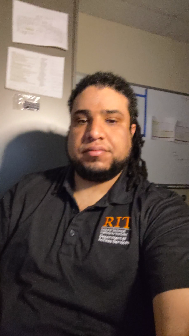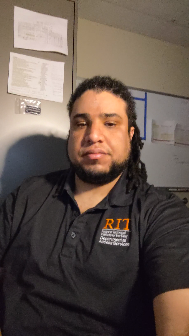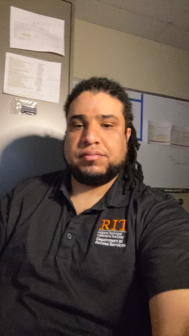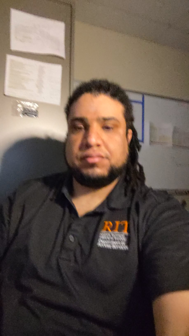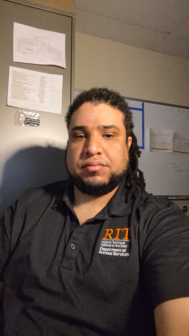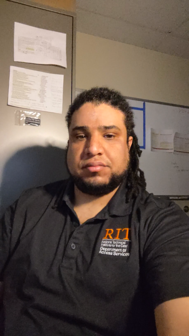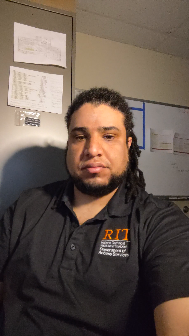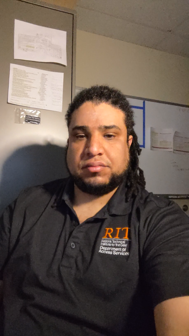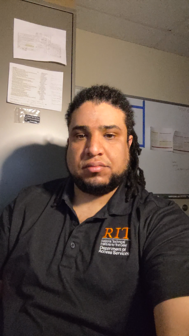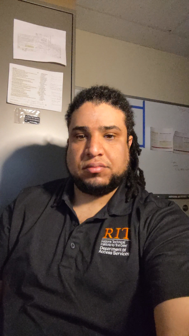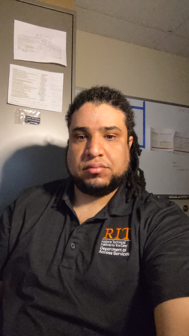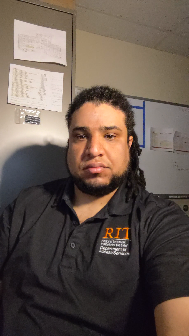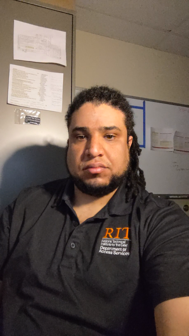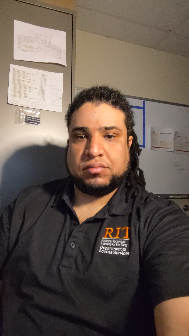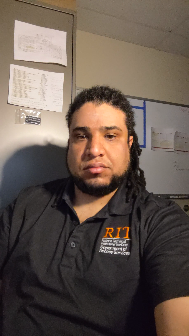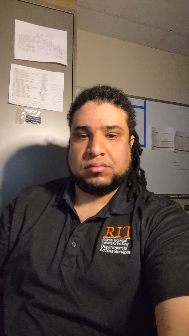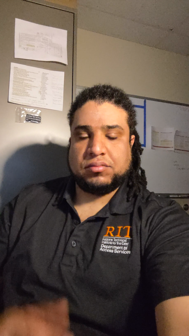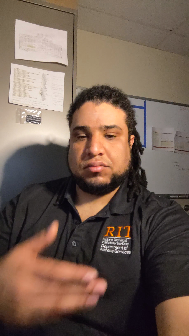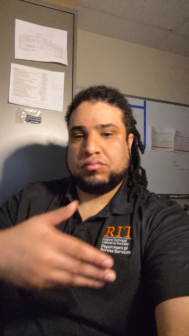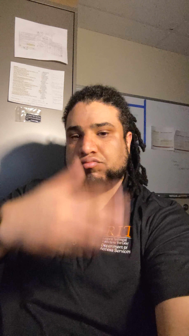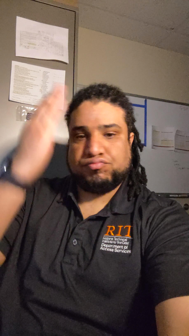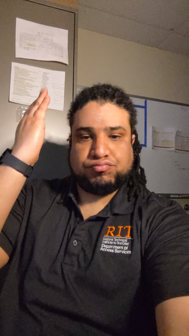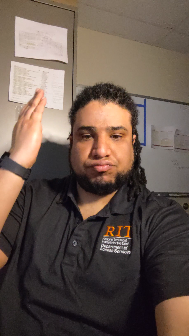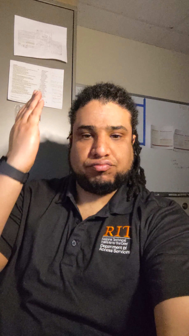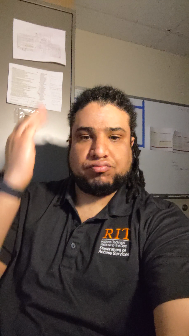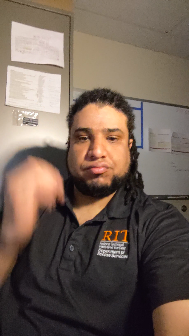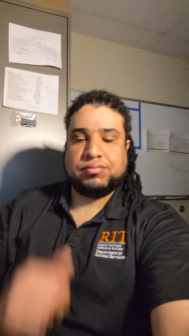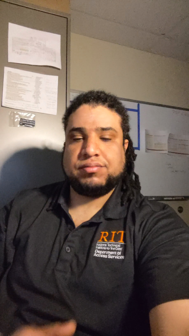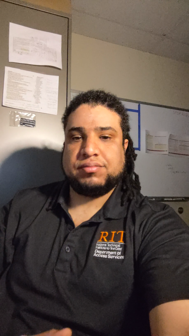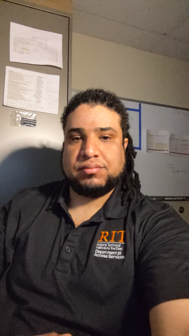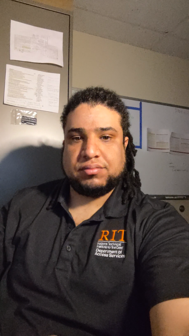all gone